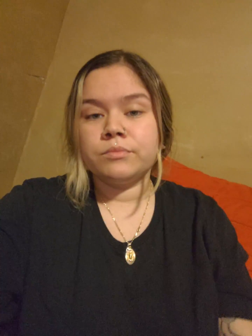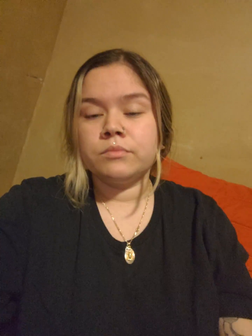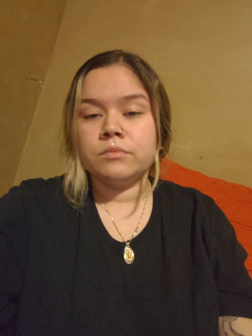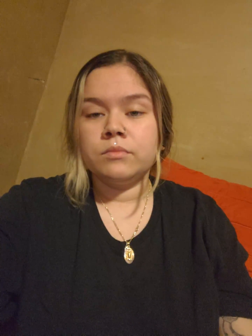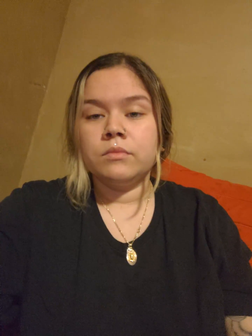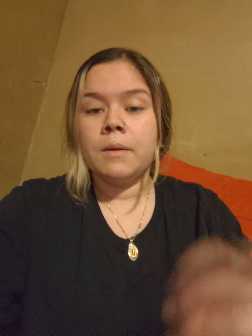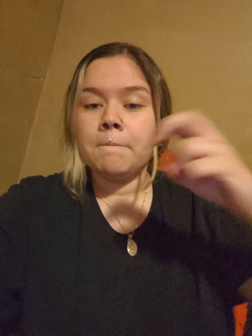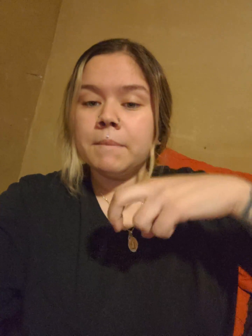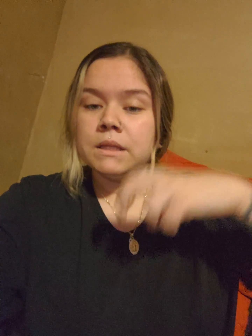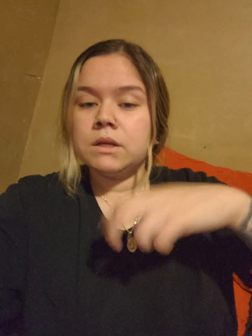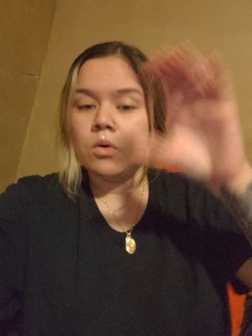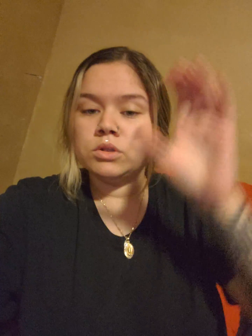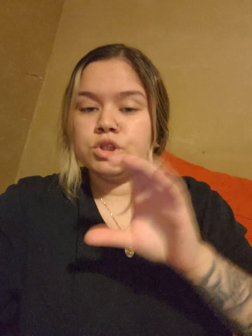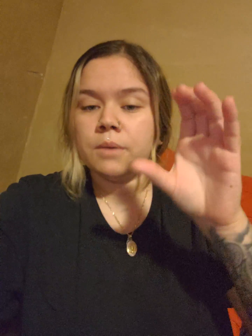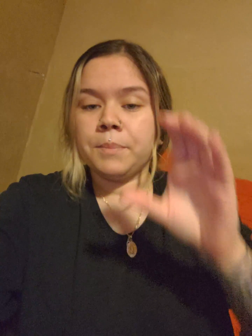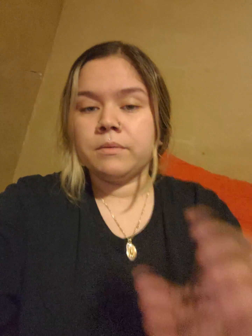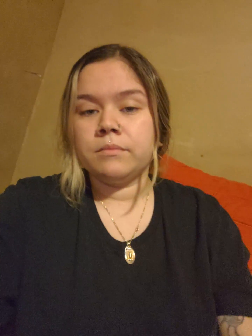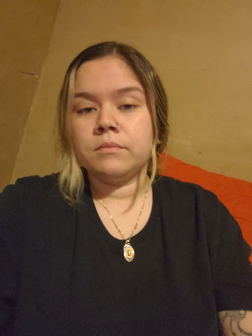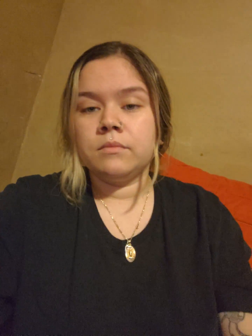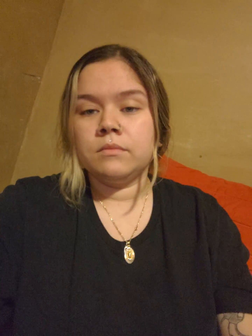potato chip